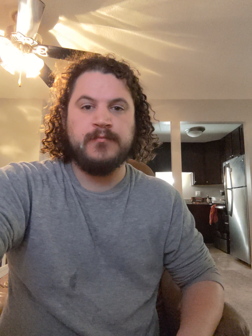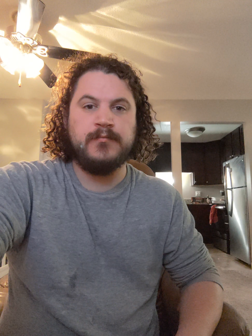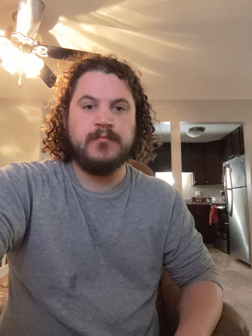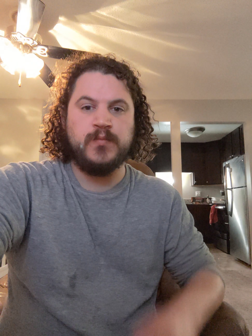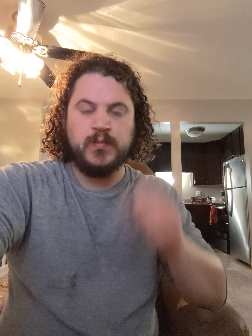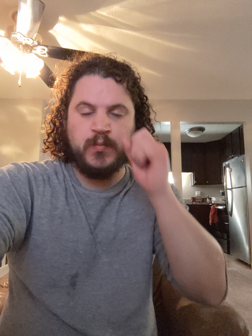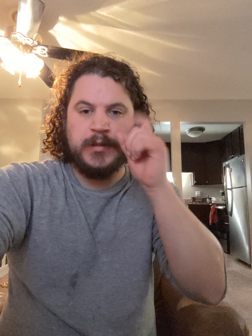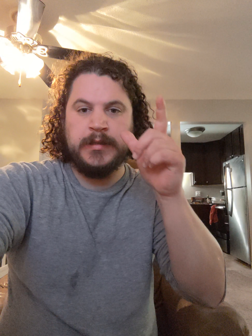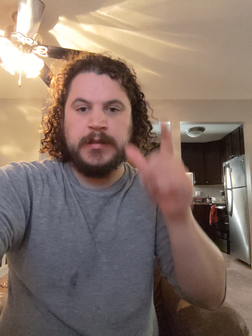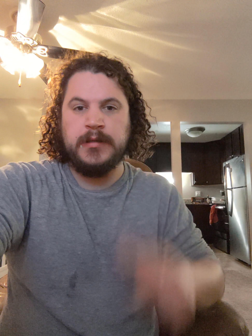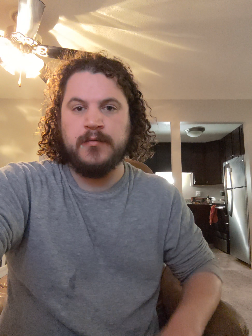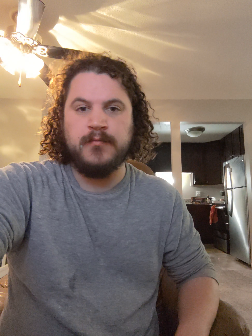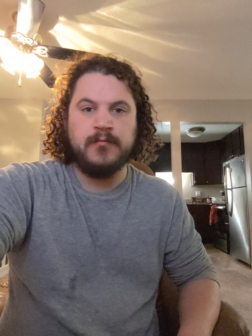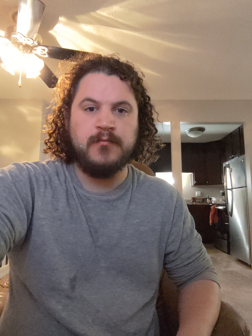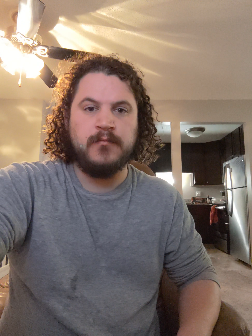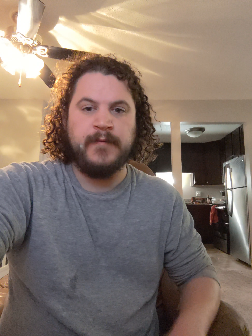awake